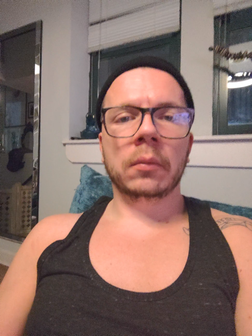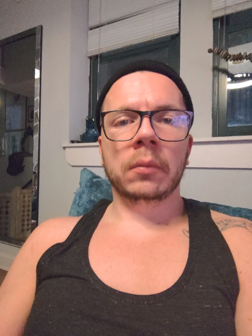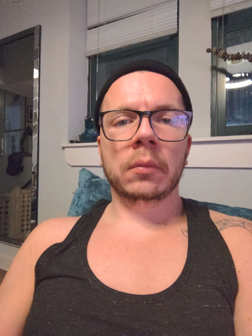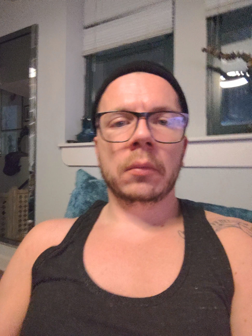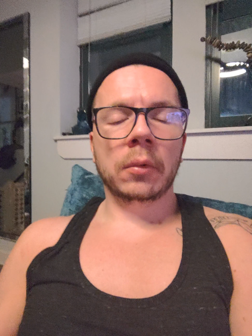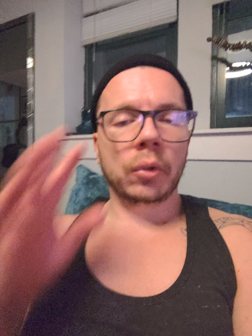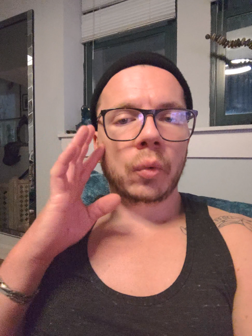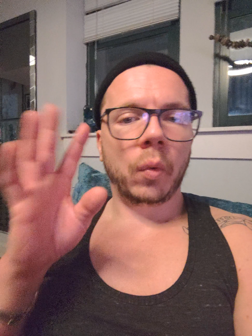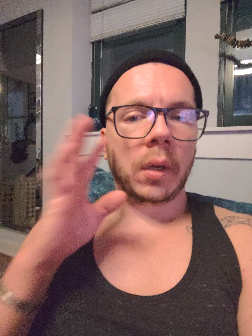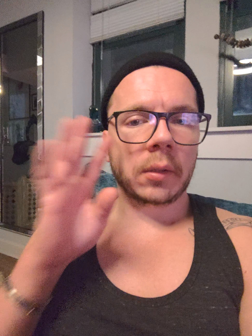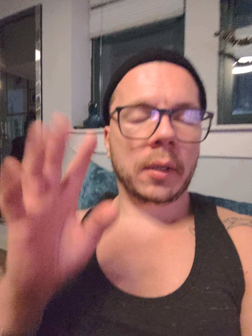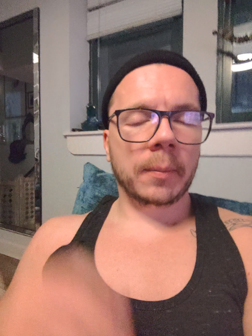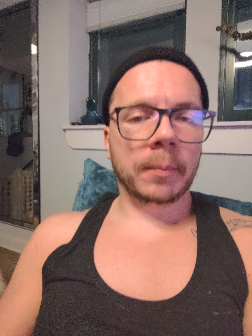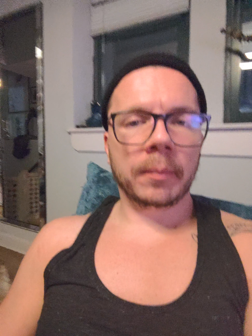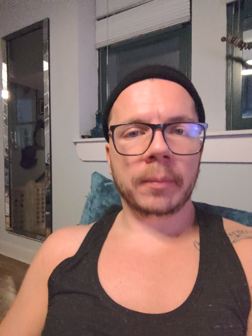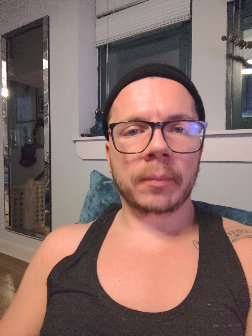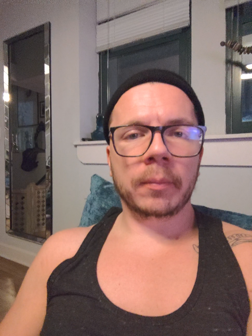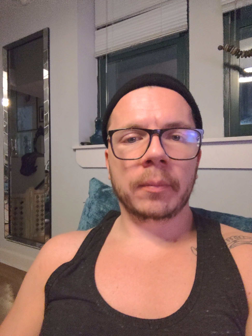noisy